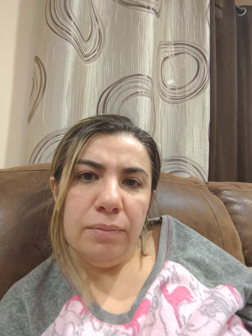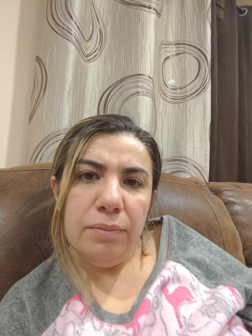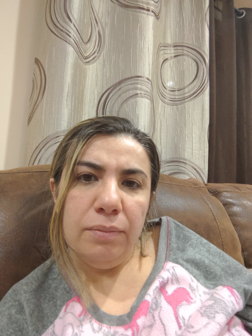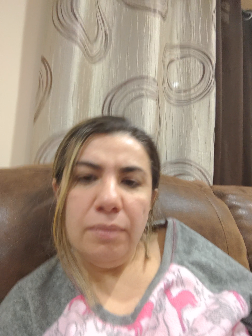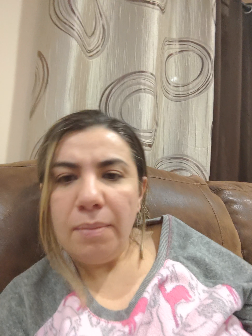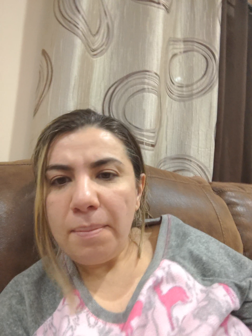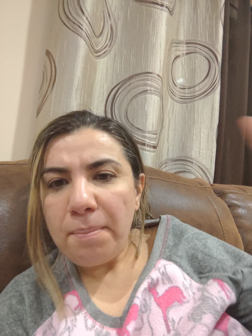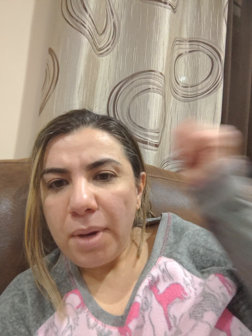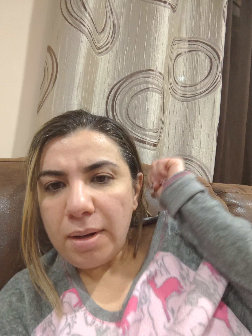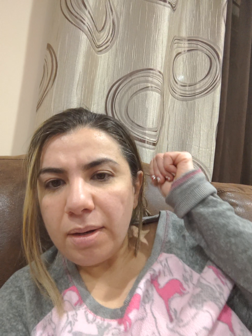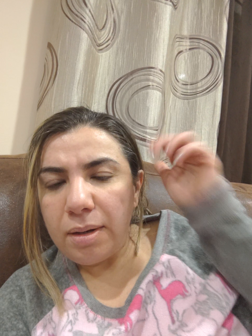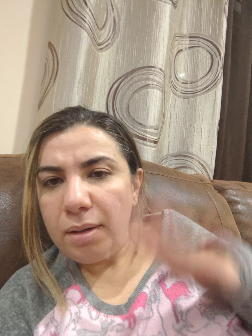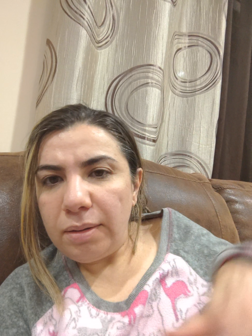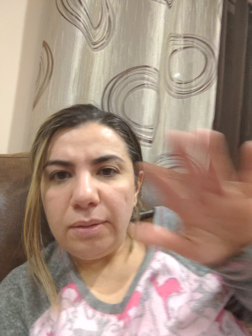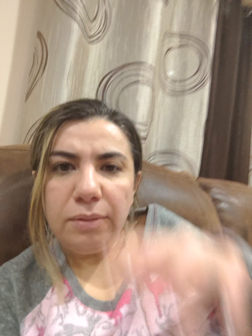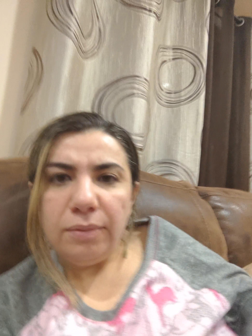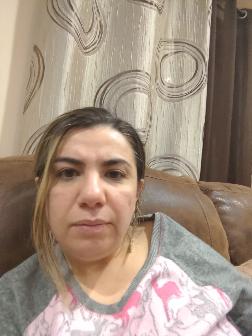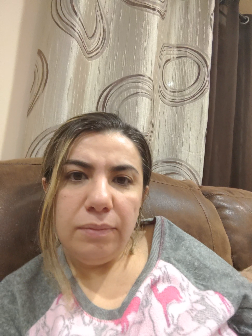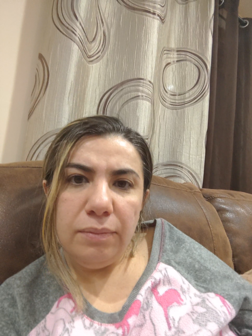backyard